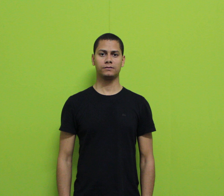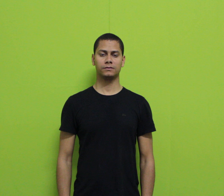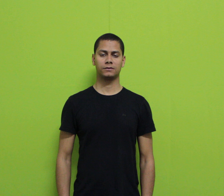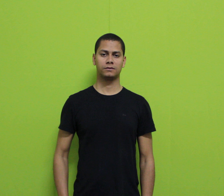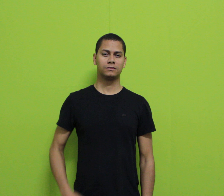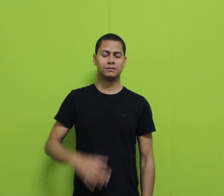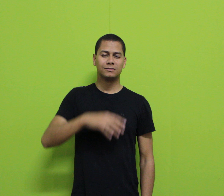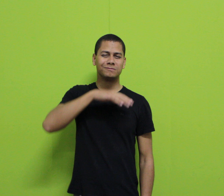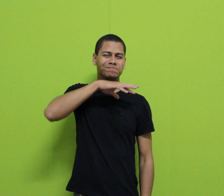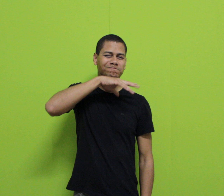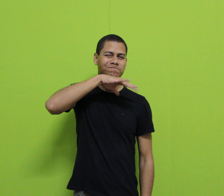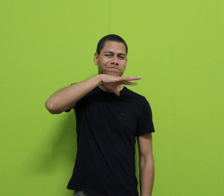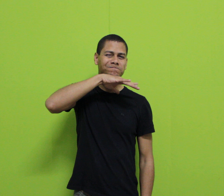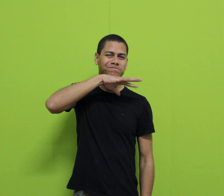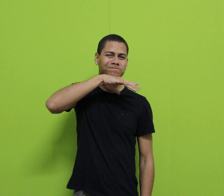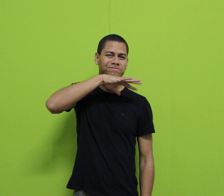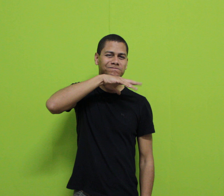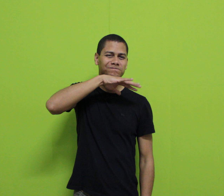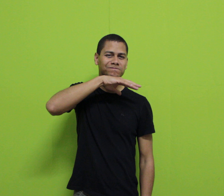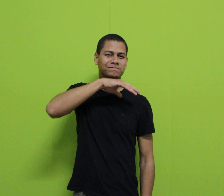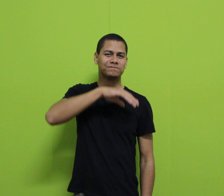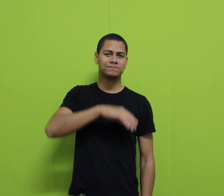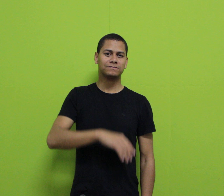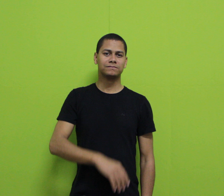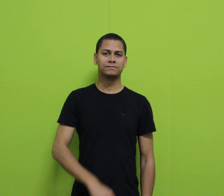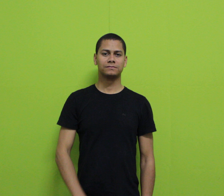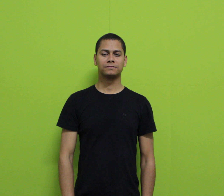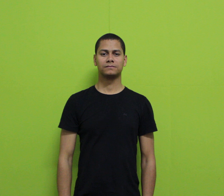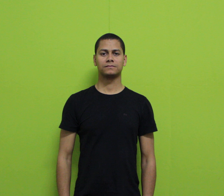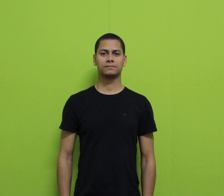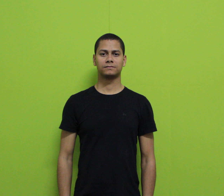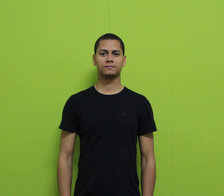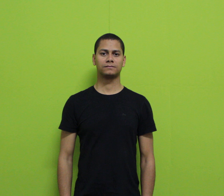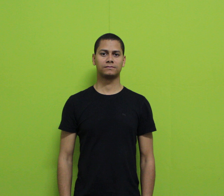ruim